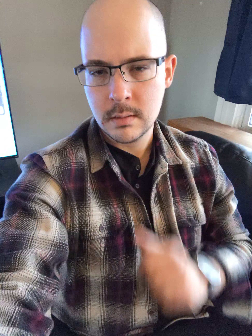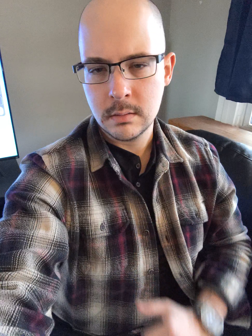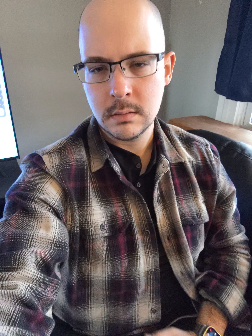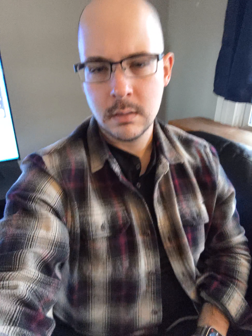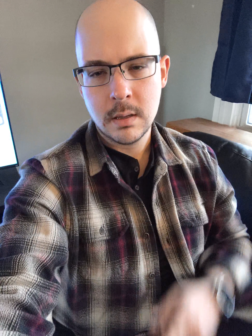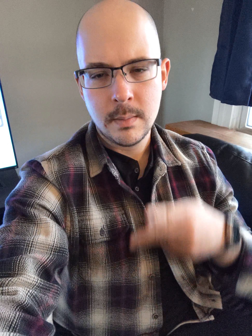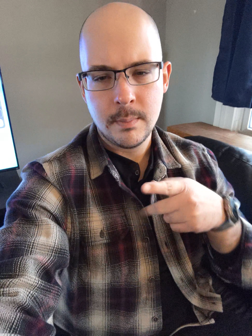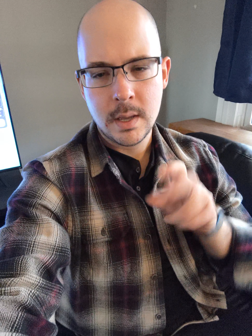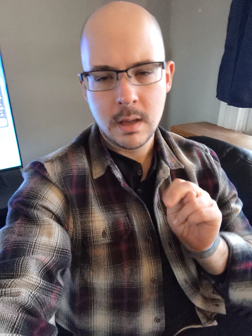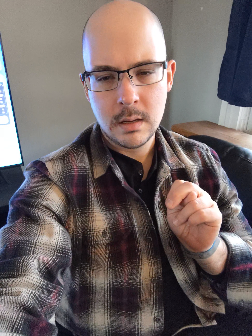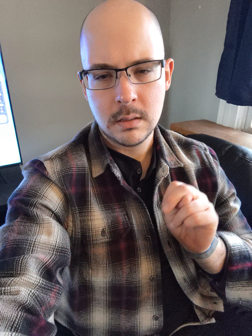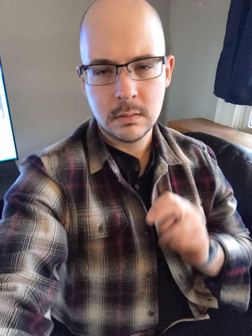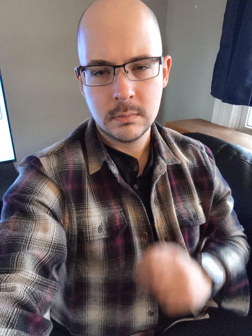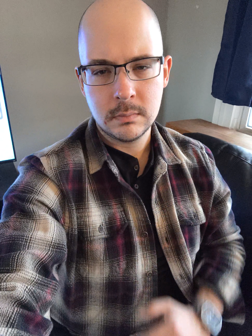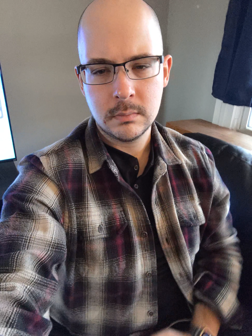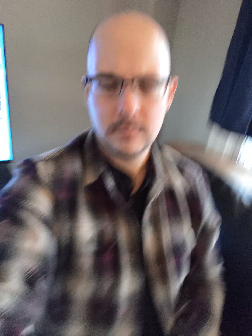pen